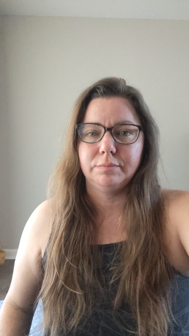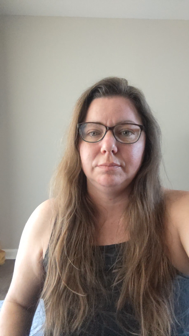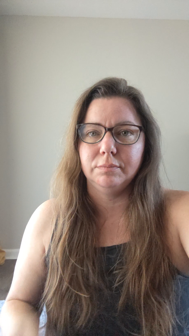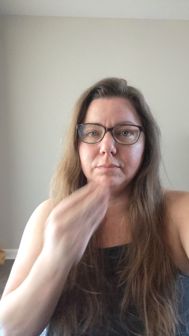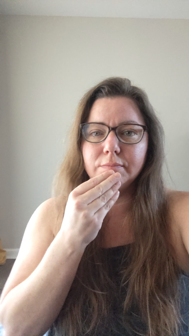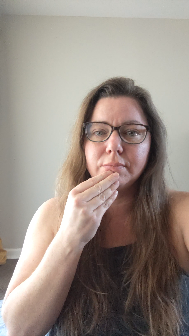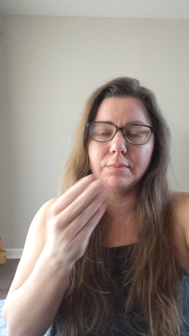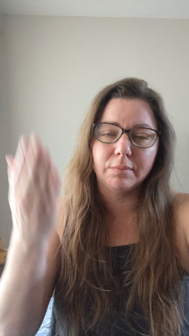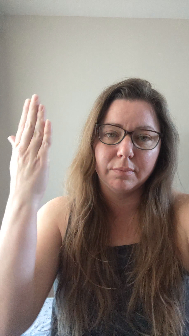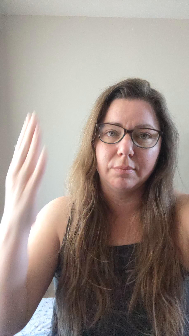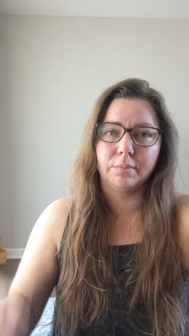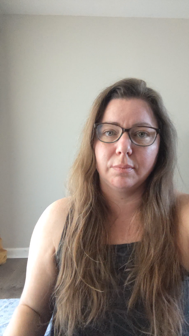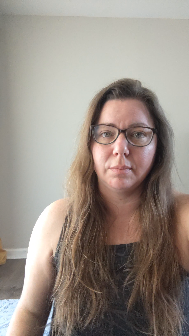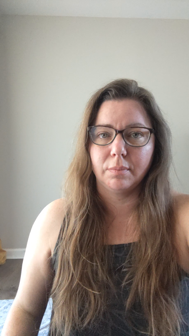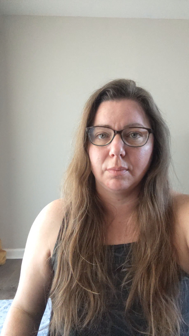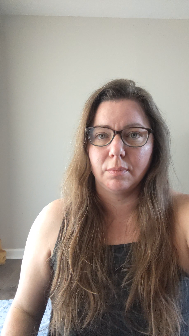breakfast